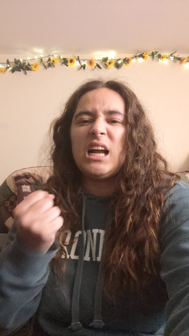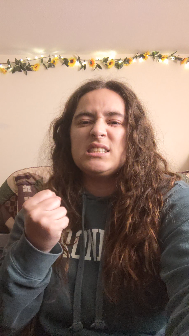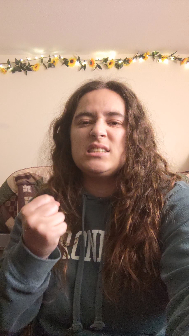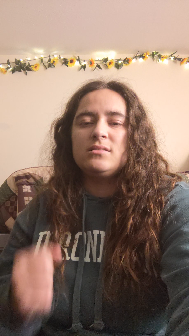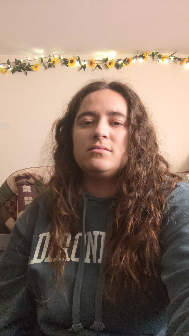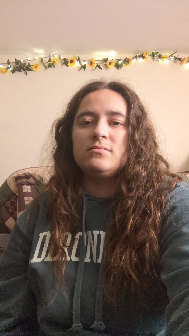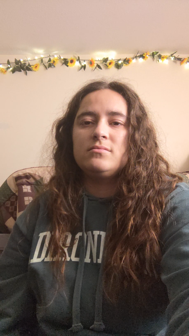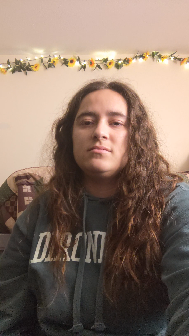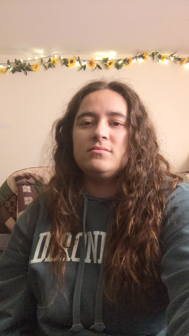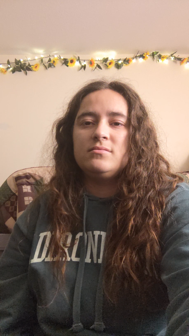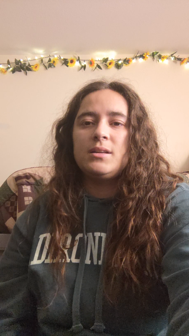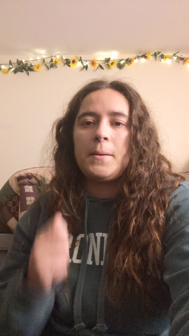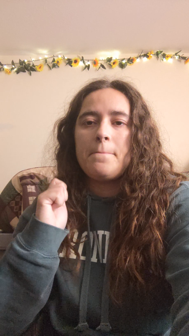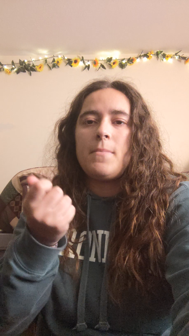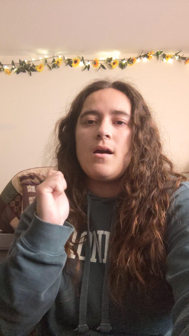bat